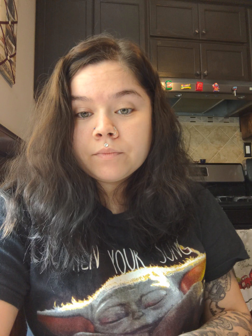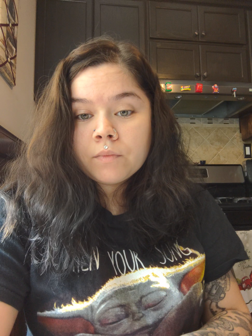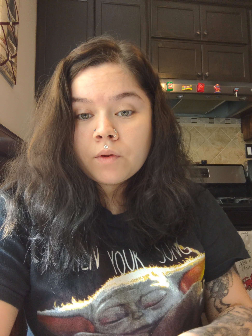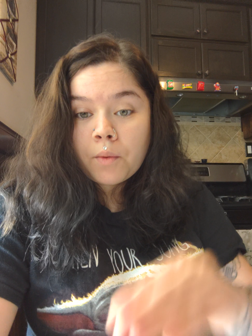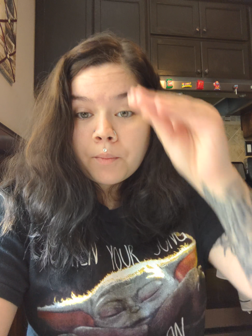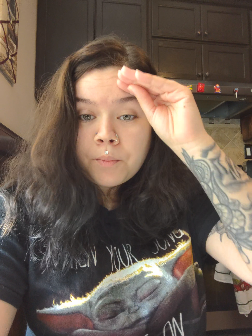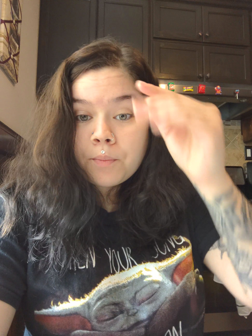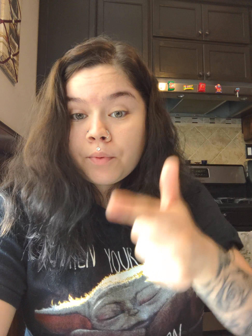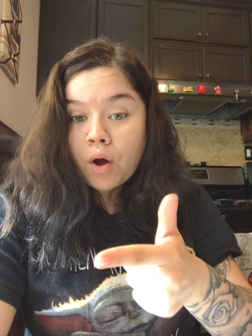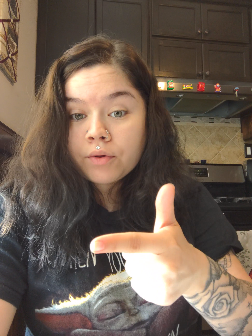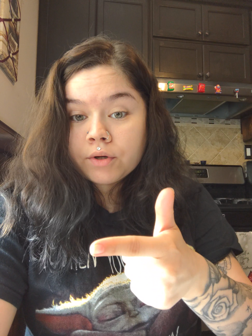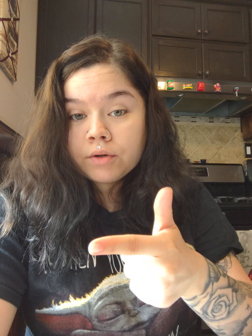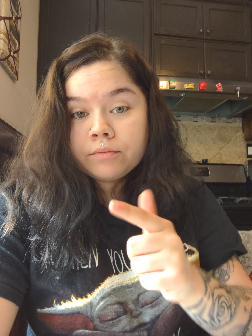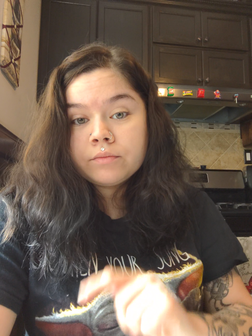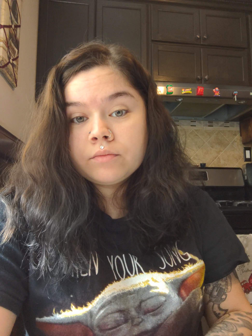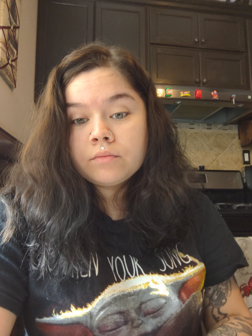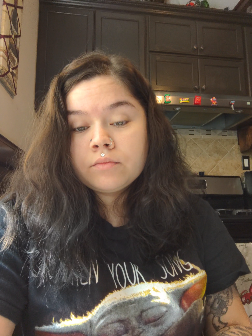brother